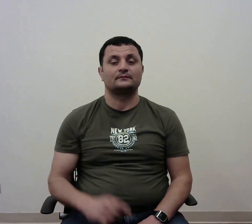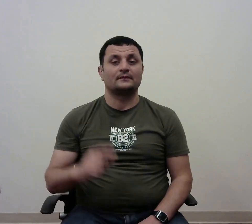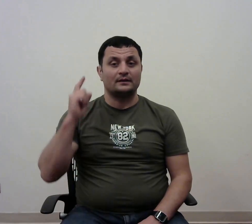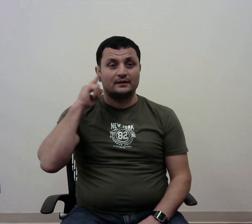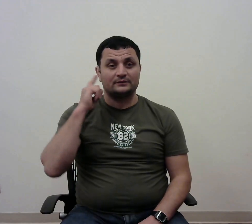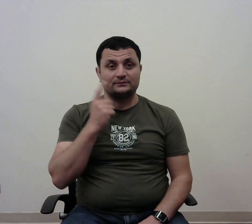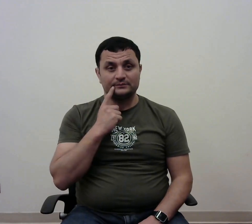eşitmə məhdüdiyyətli